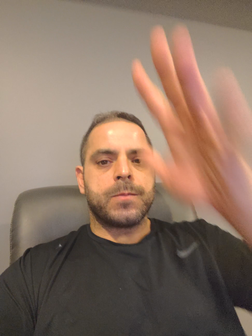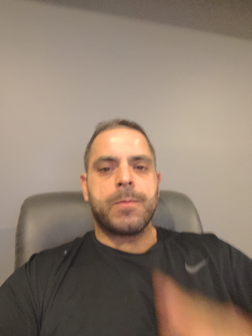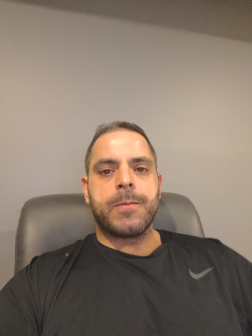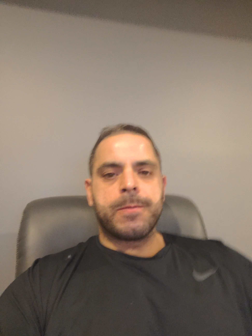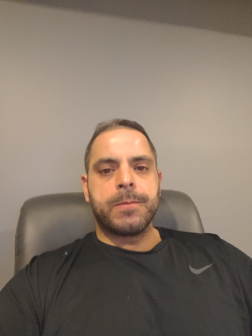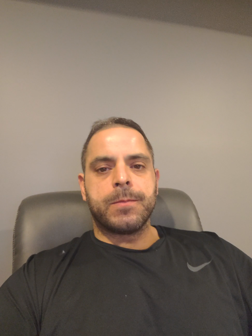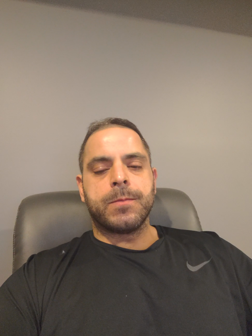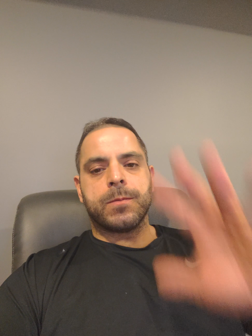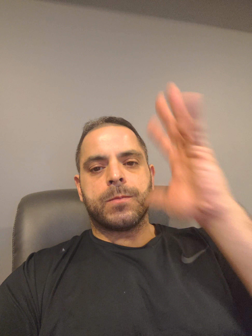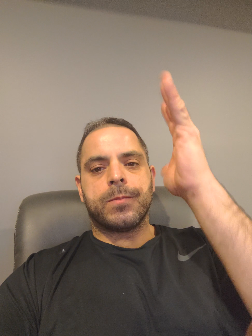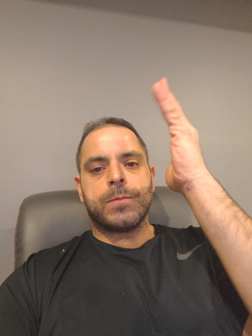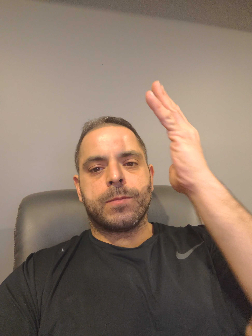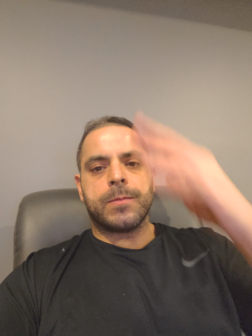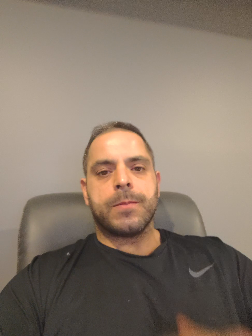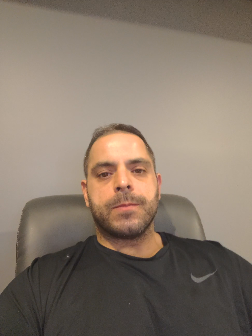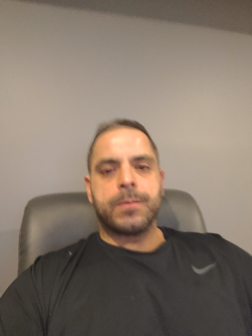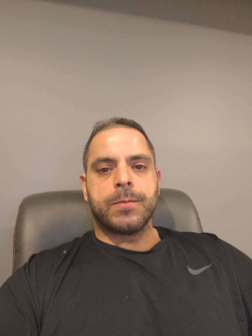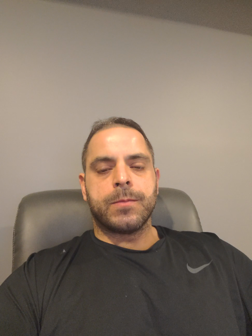tree